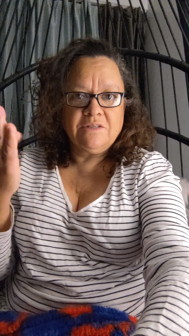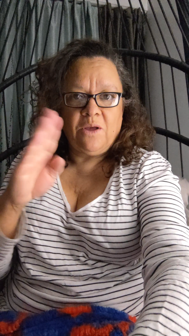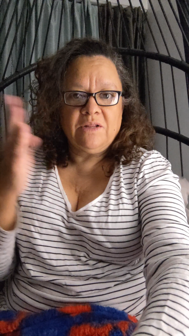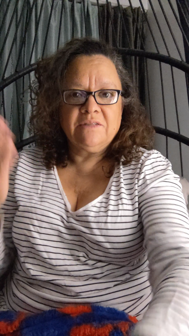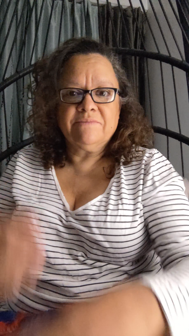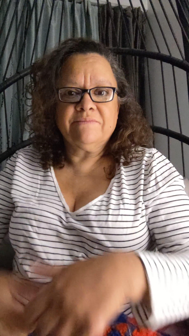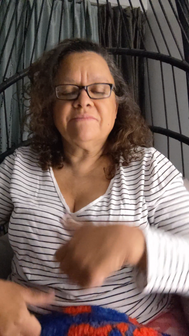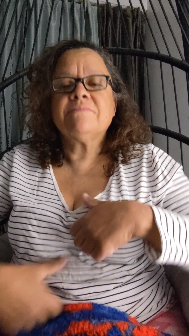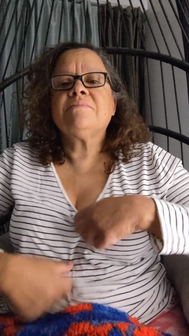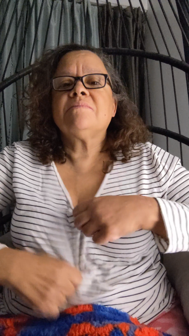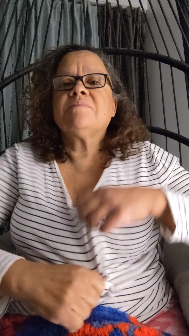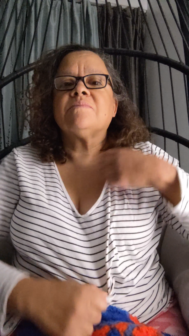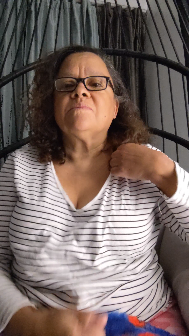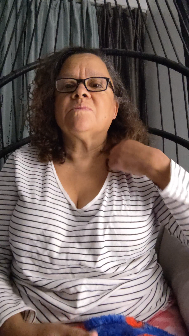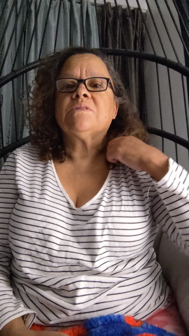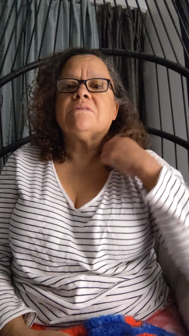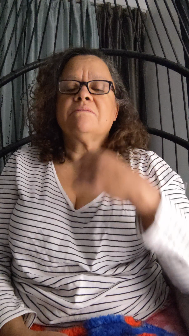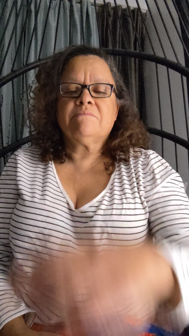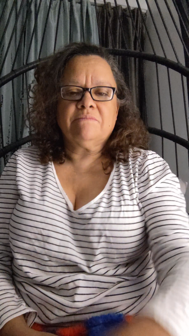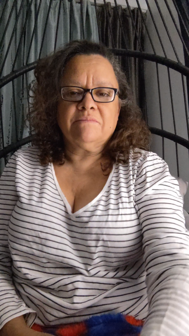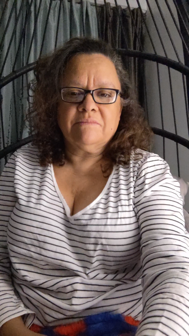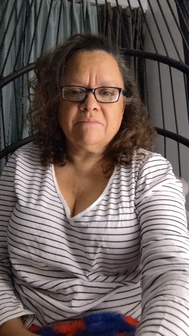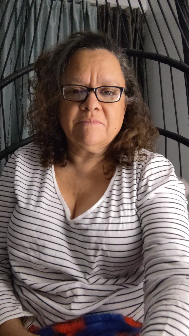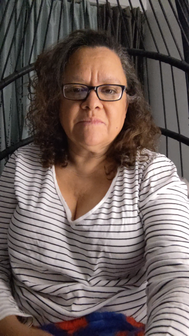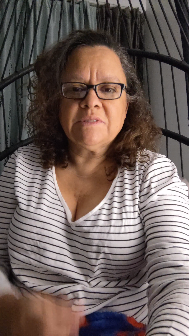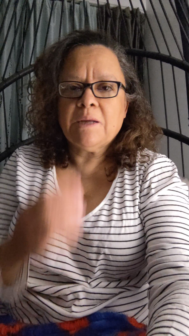breakfast